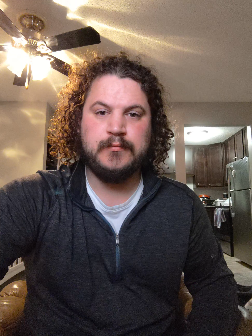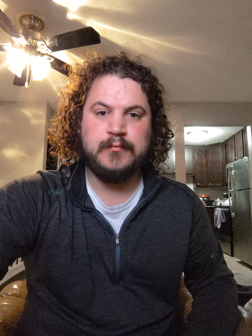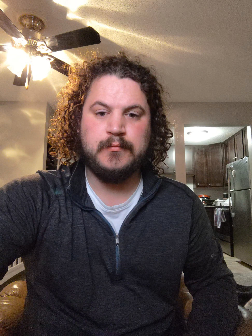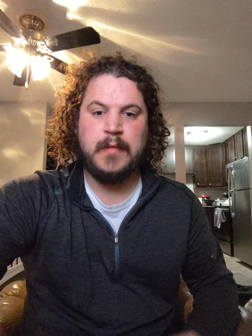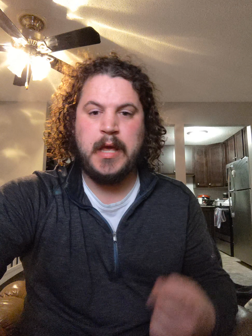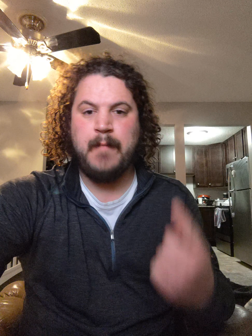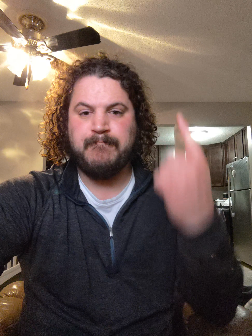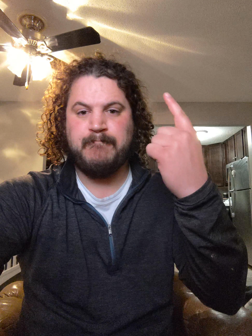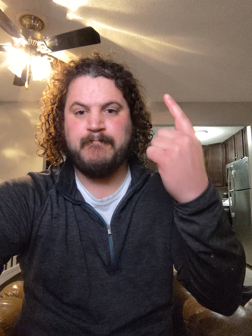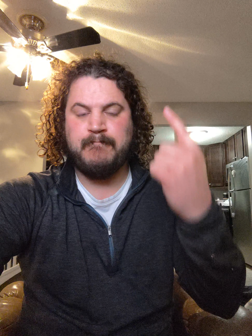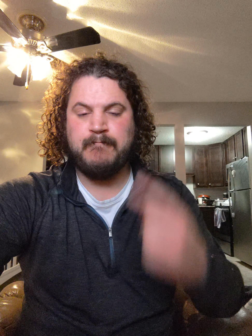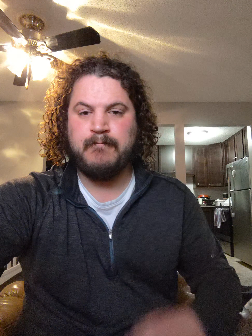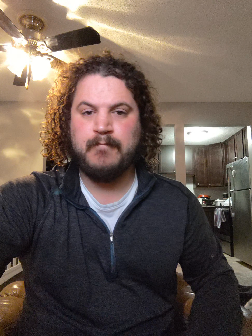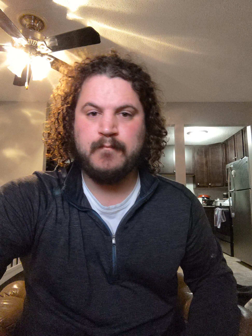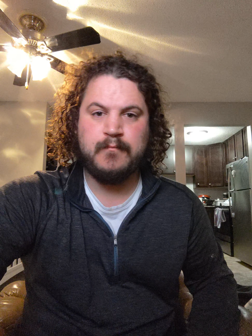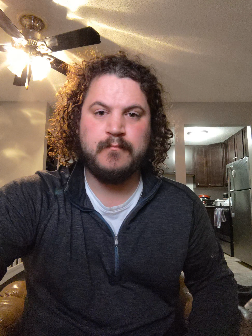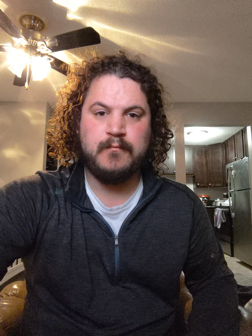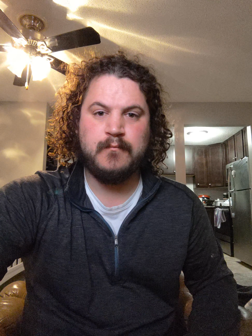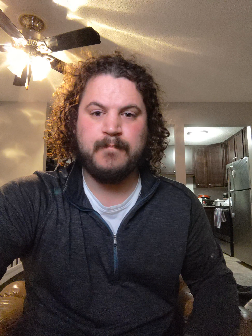up